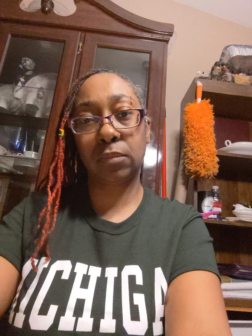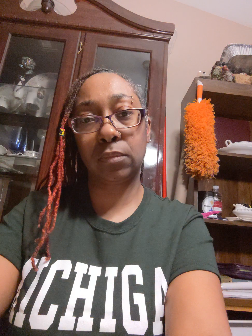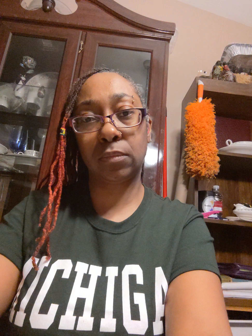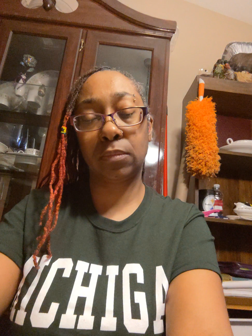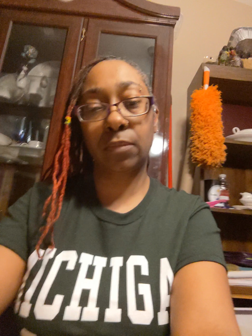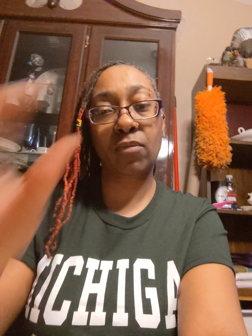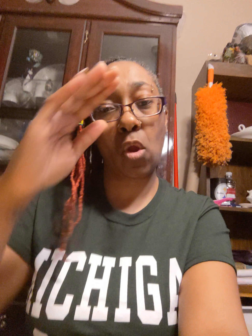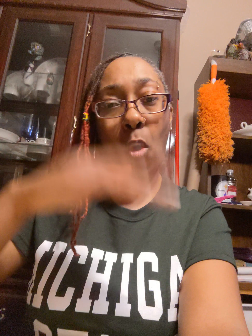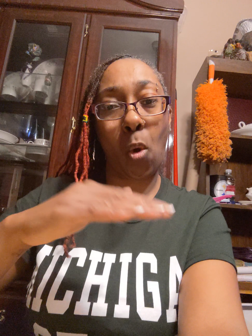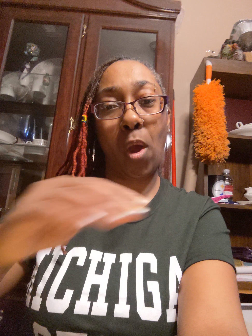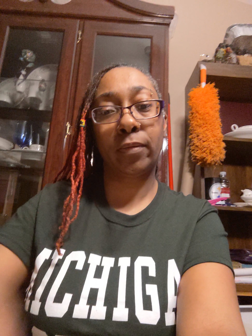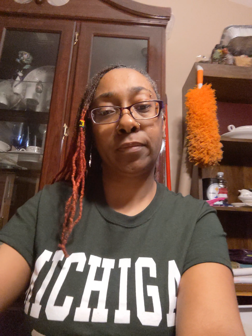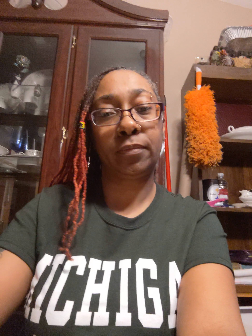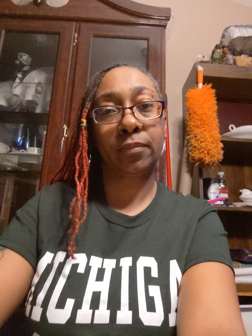on